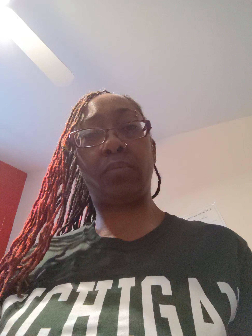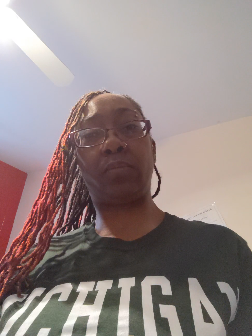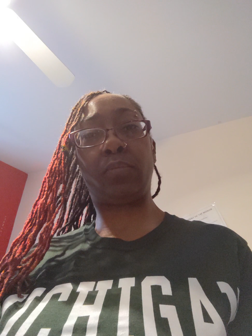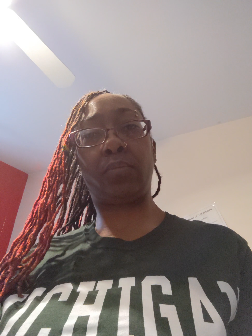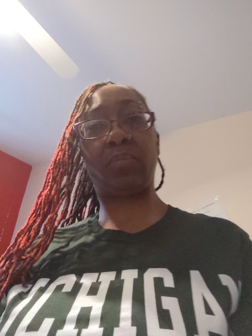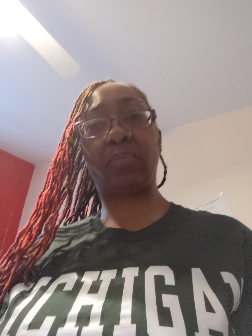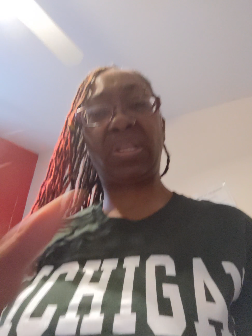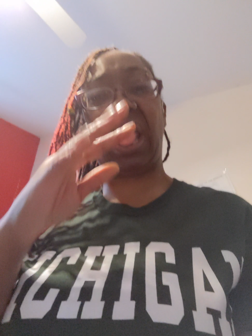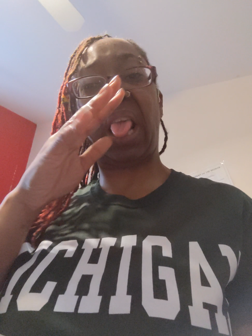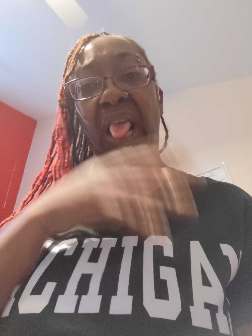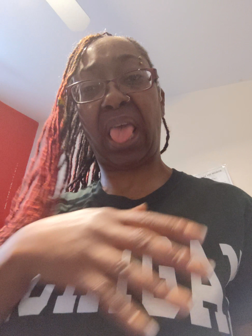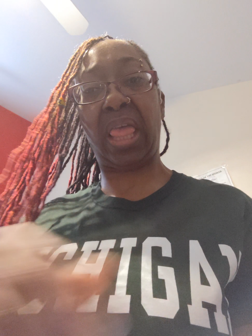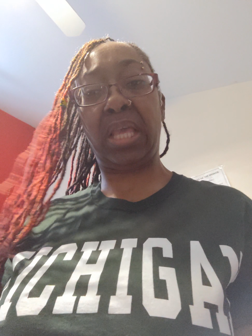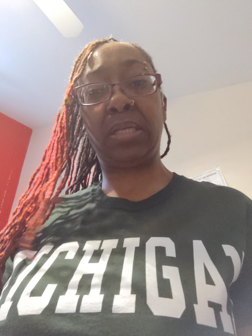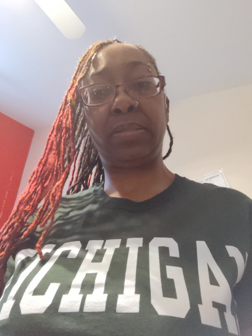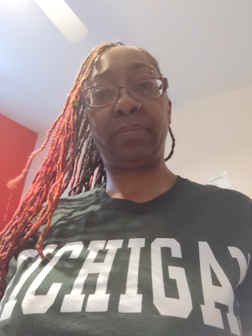yucky